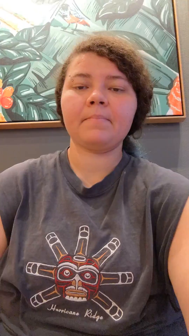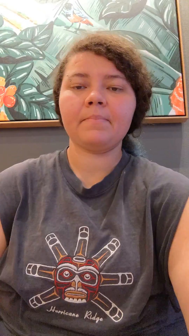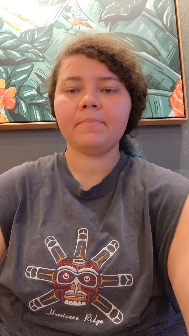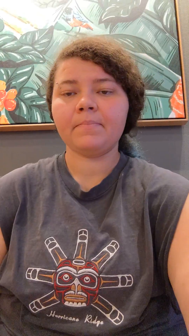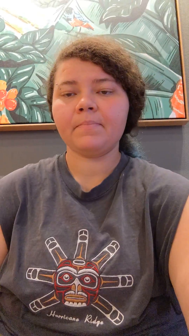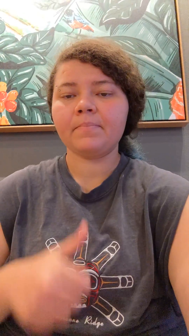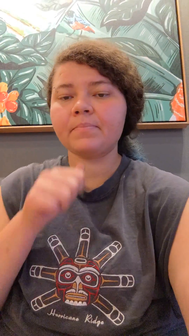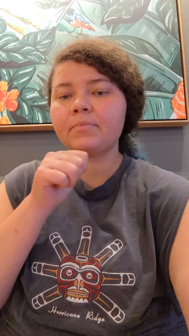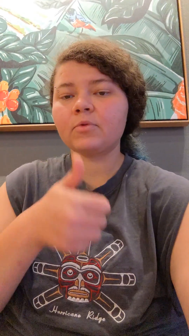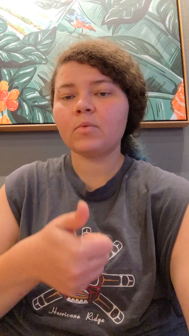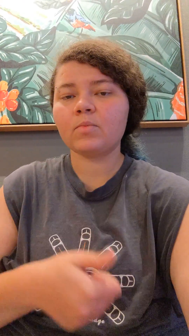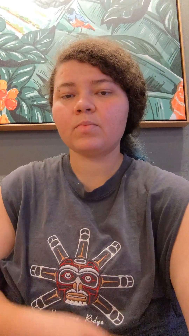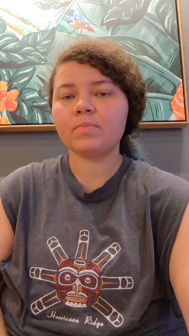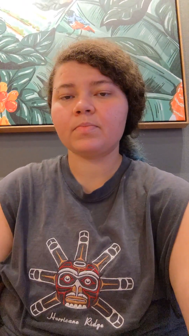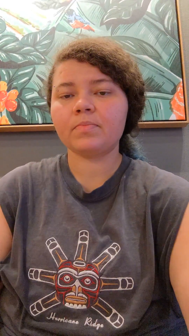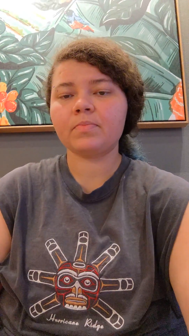don't